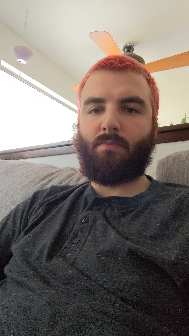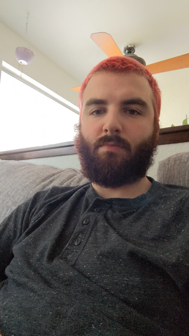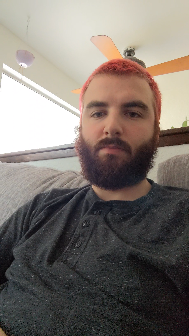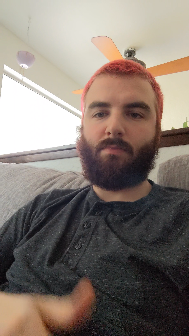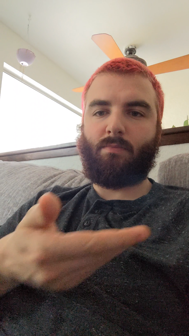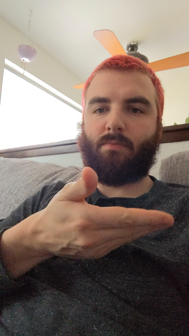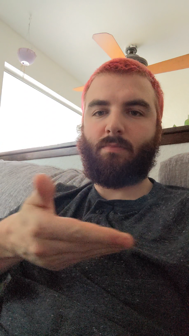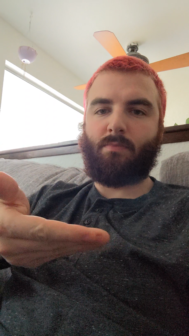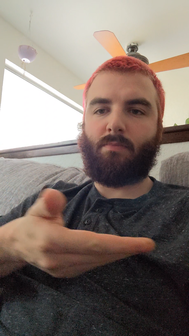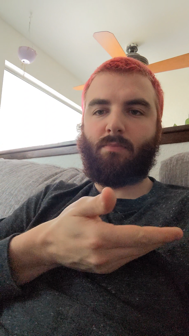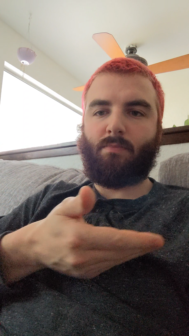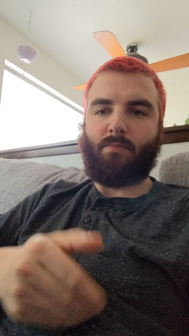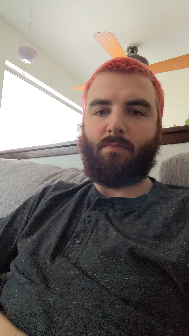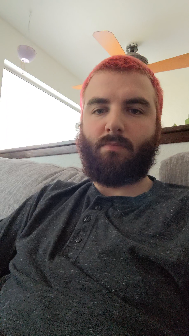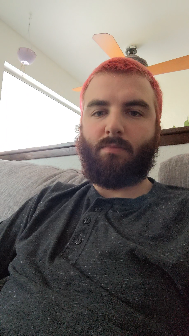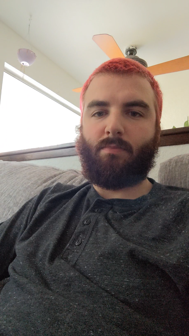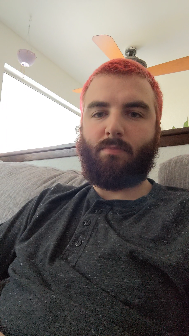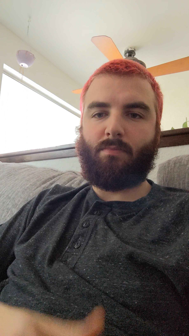baby